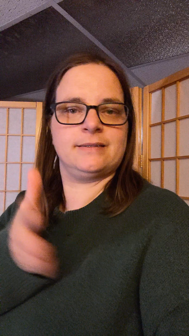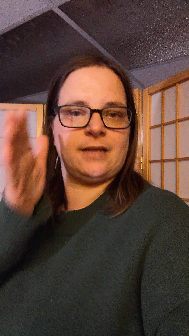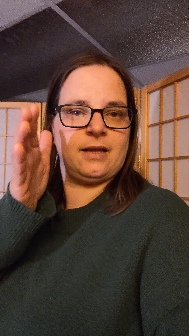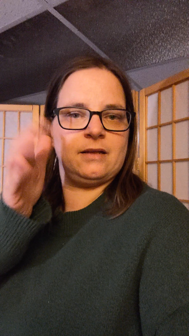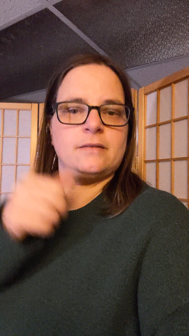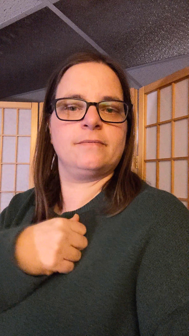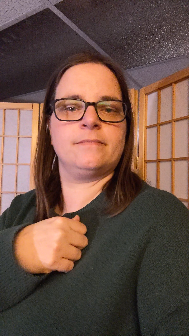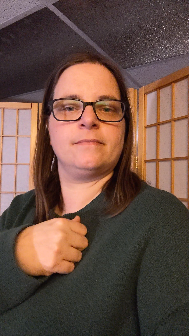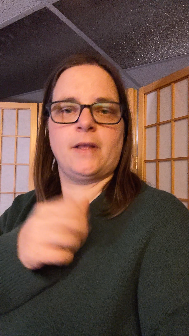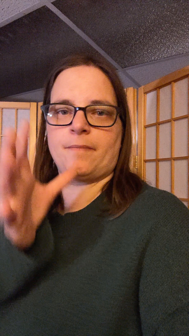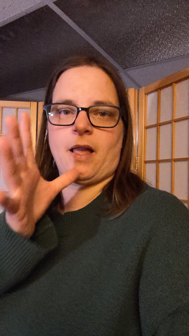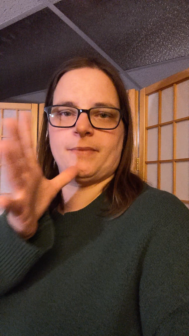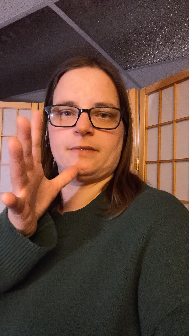mommy